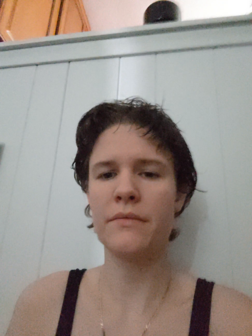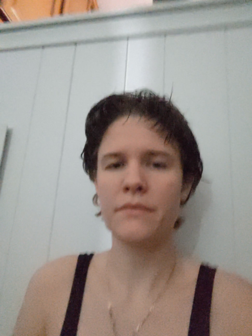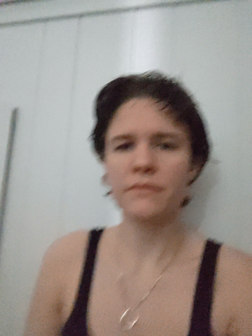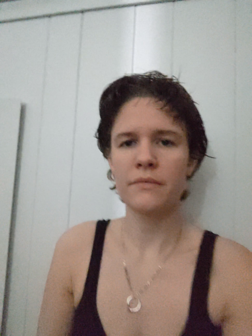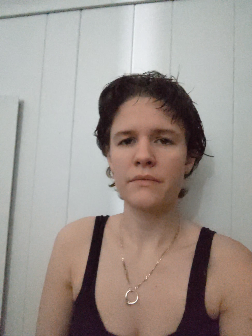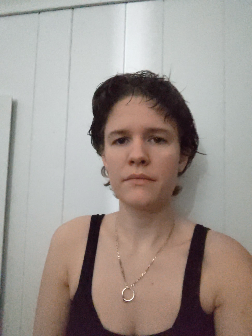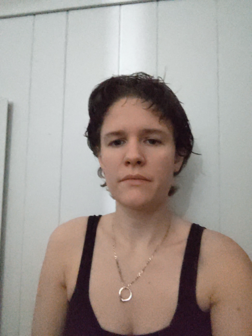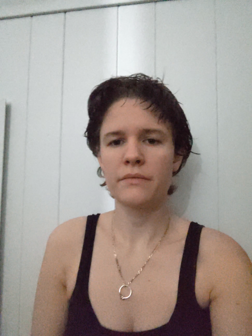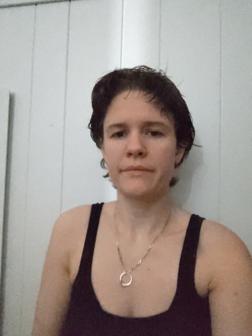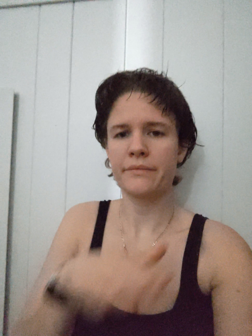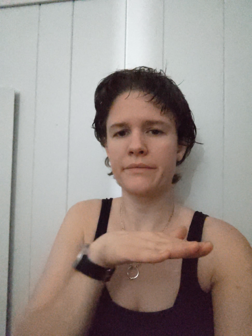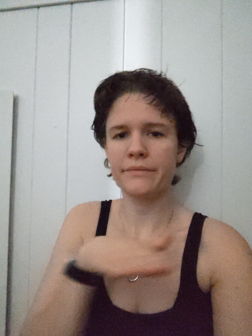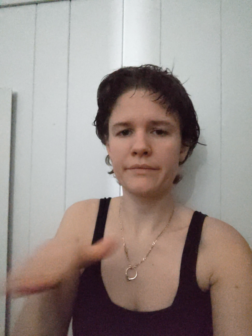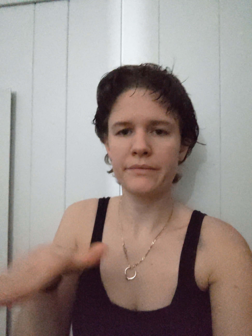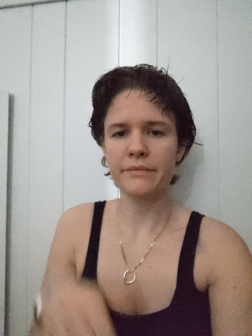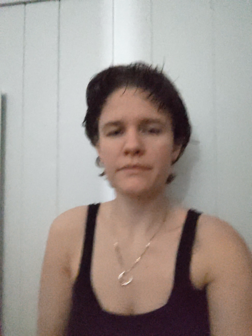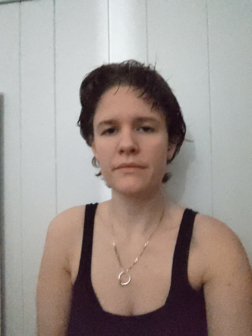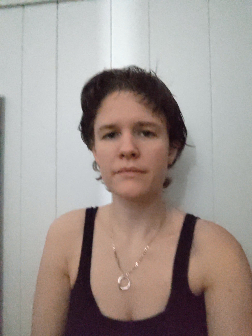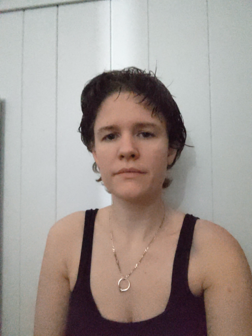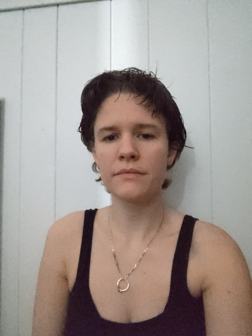clean